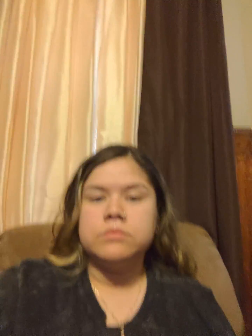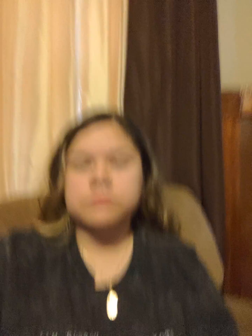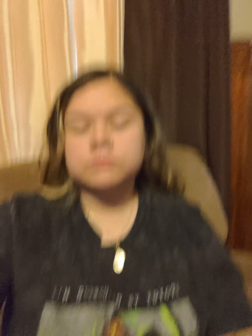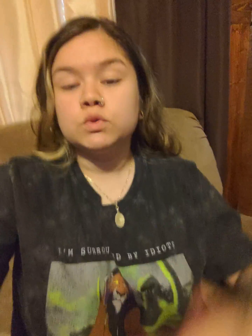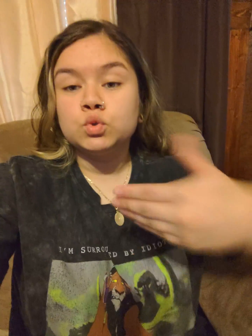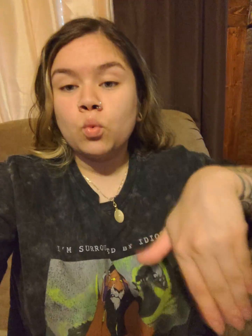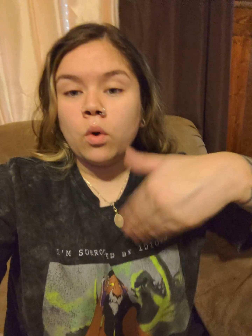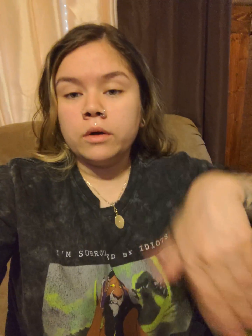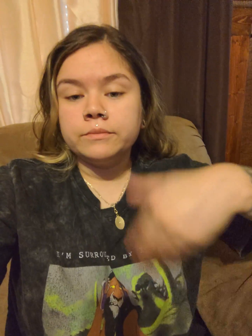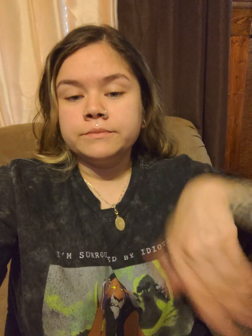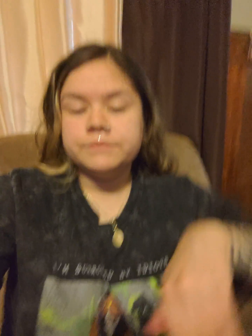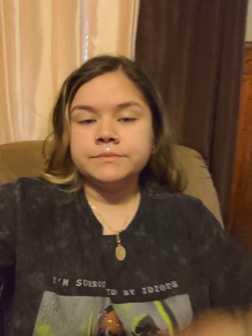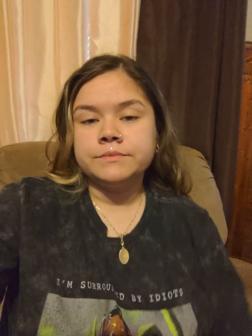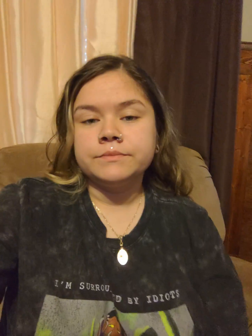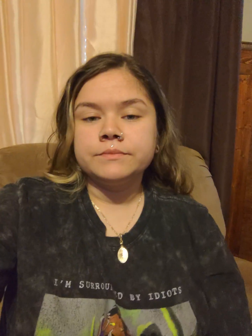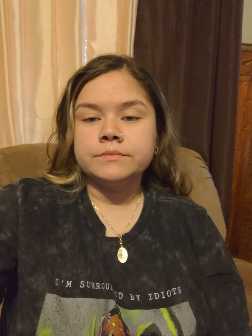shorts